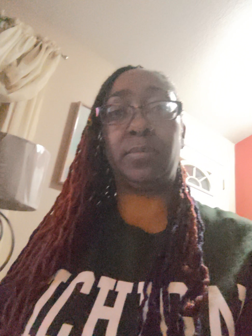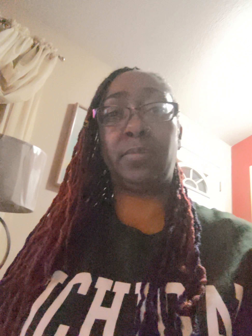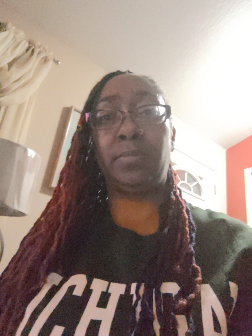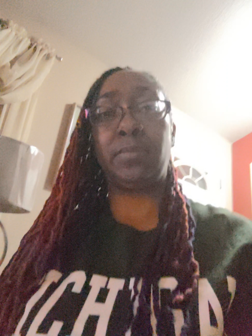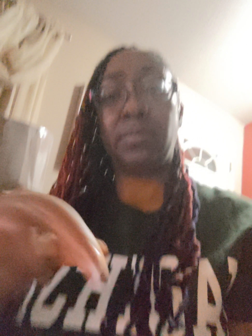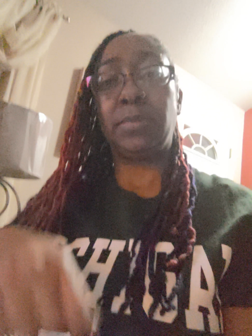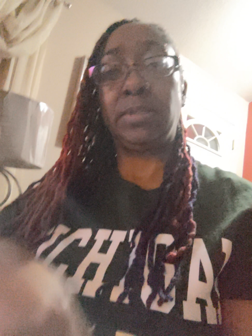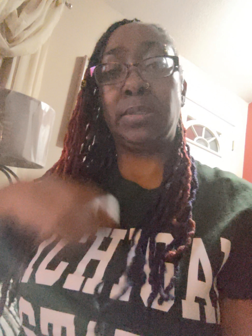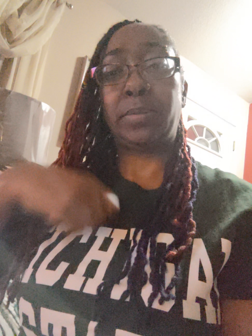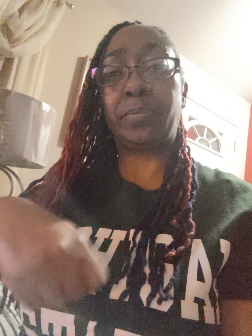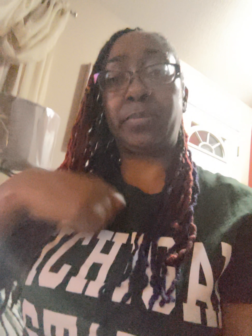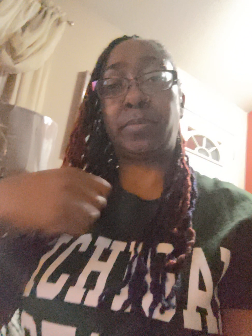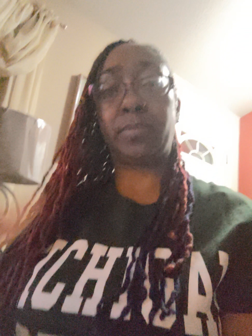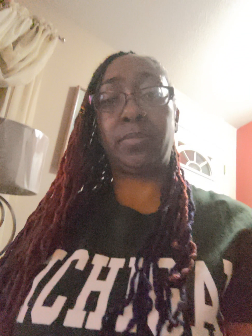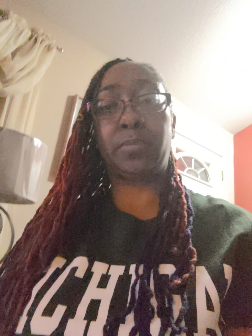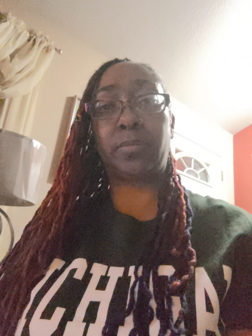zipper